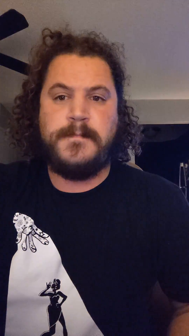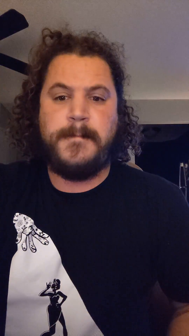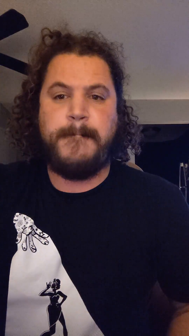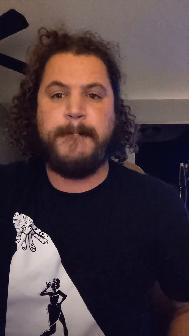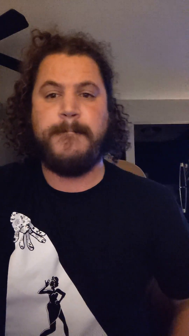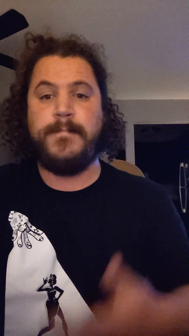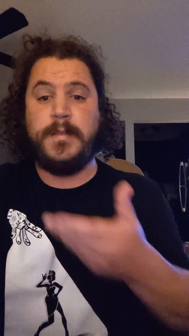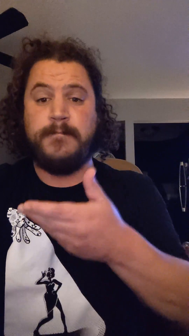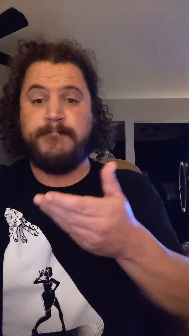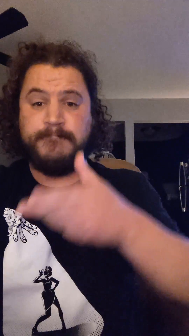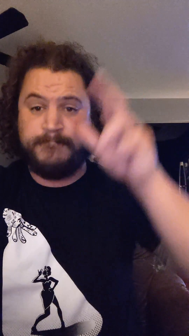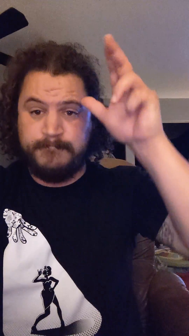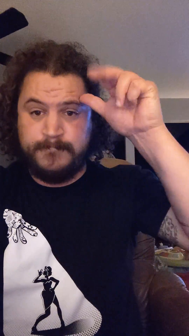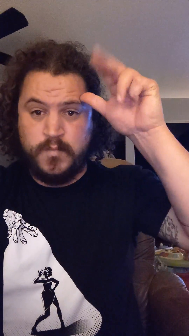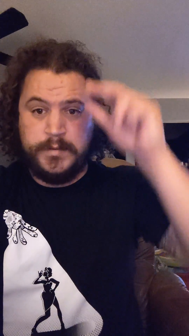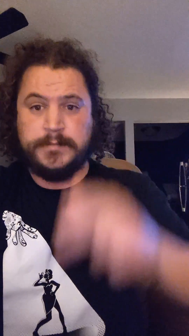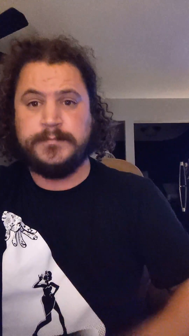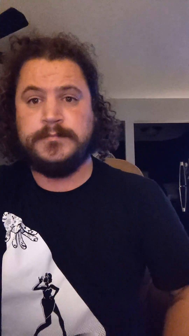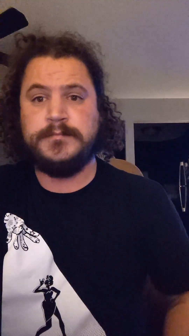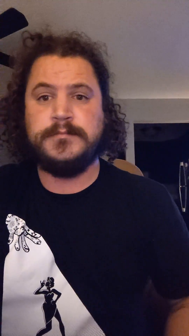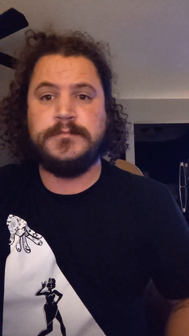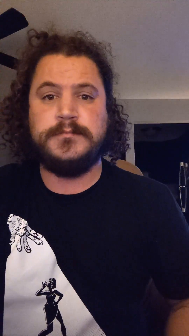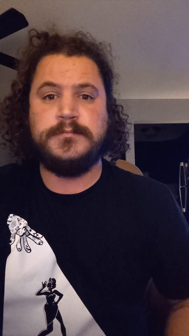pony